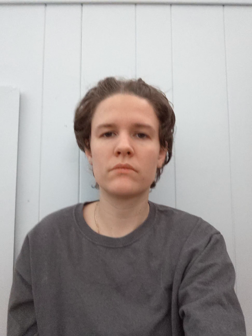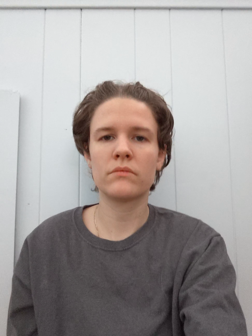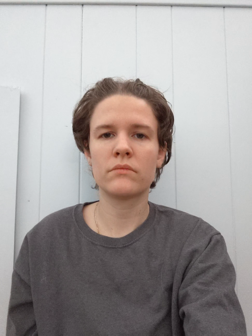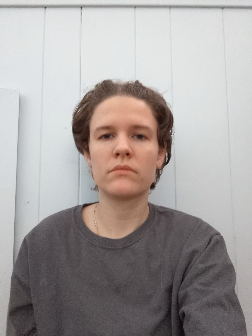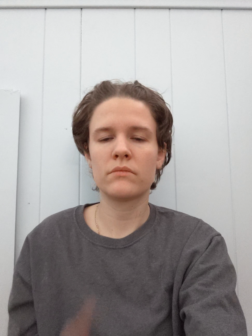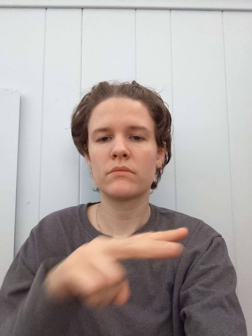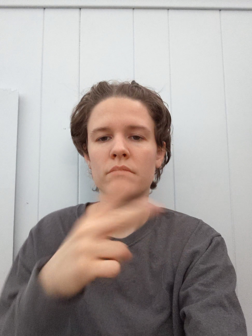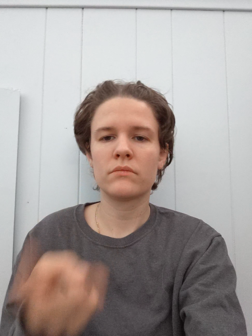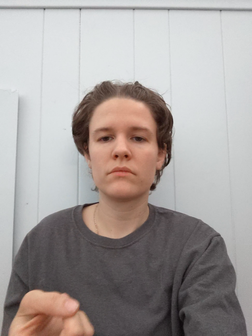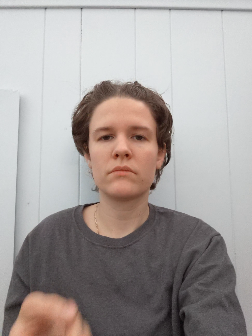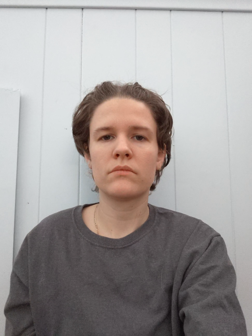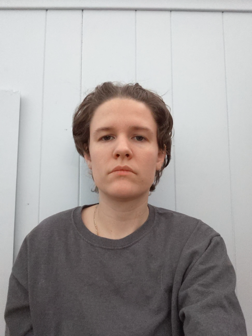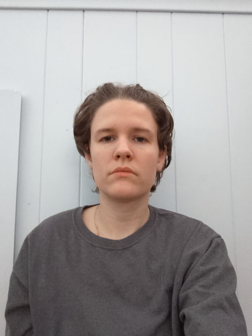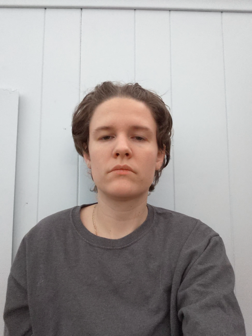fall